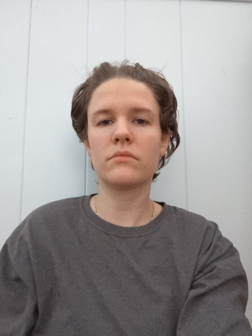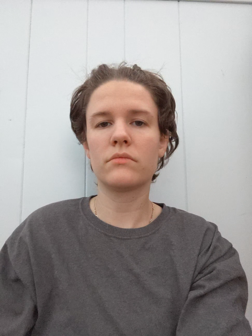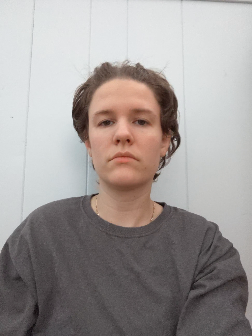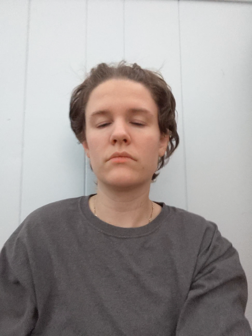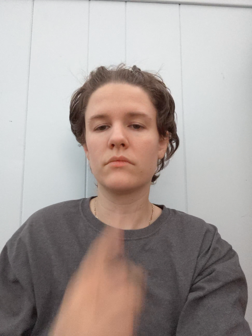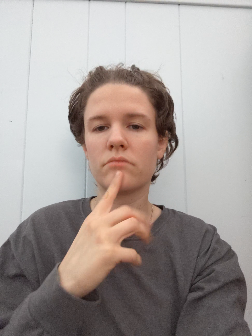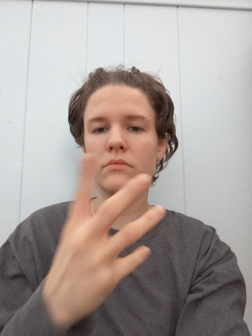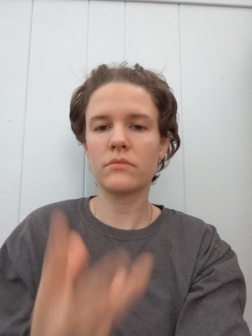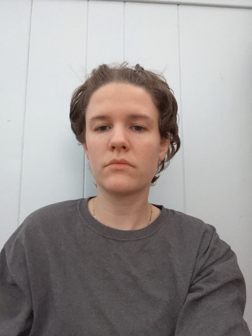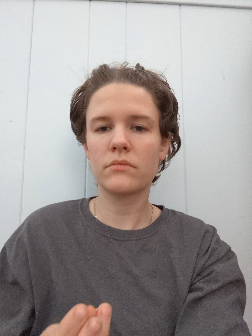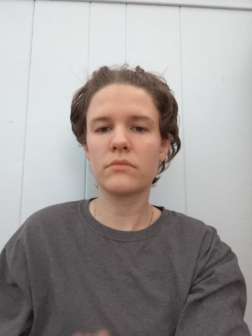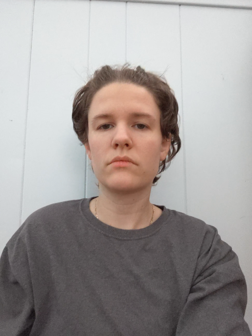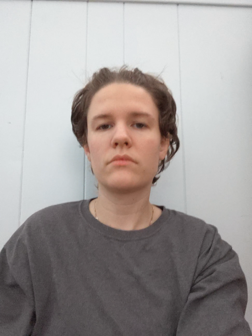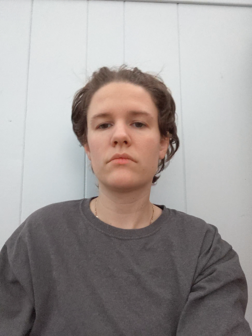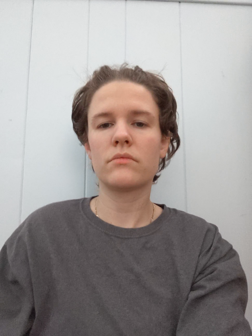wet